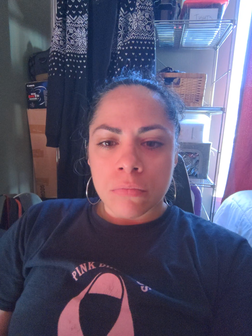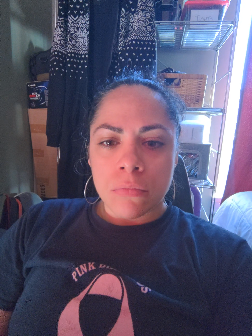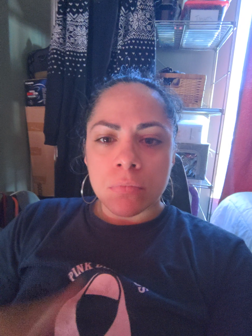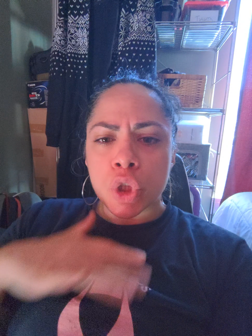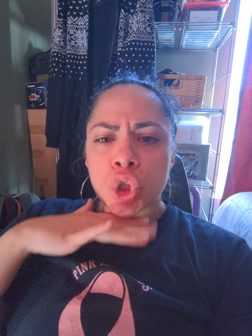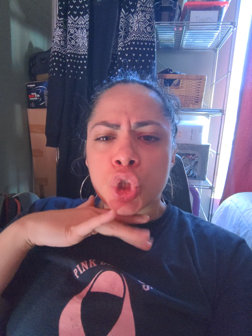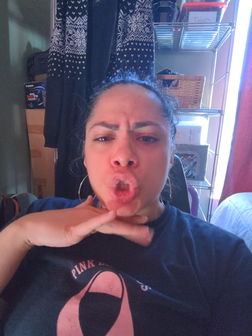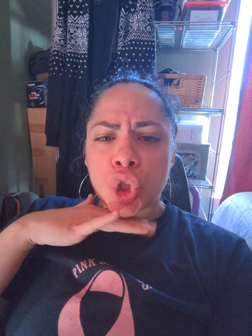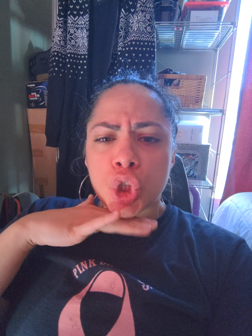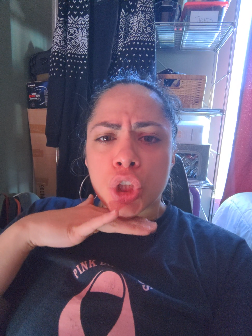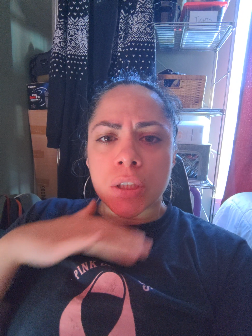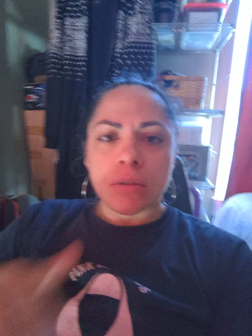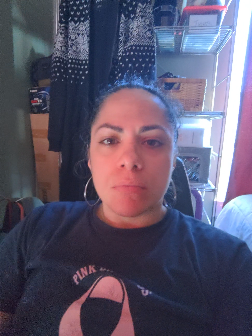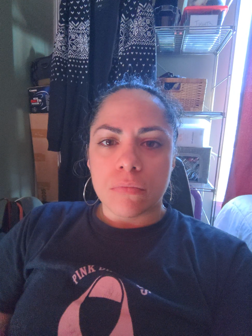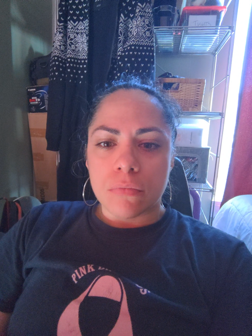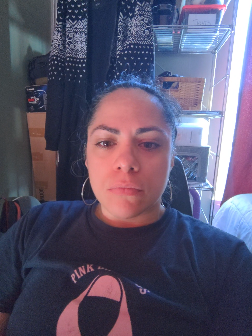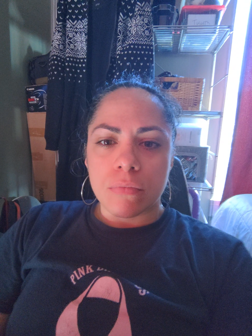dirty